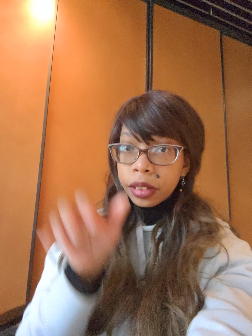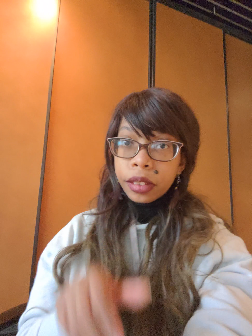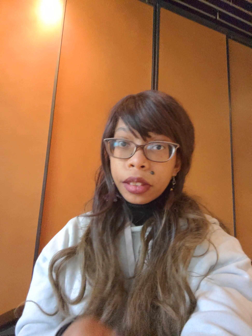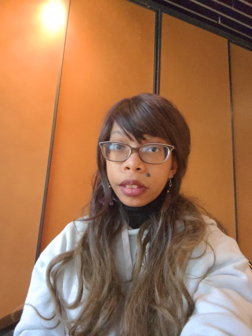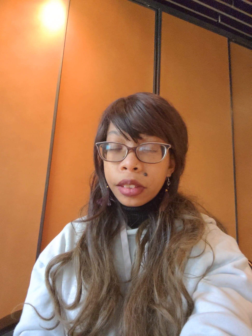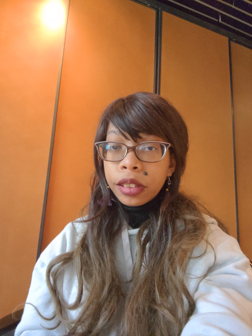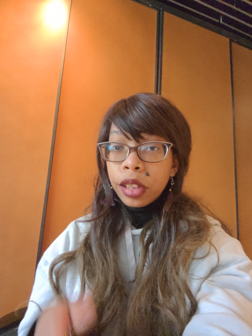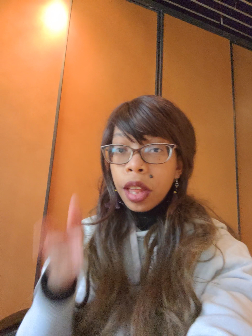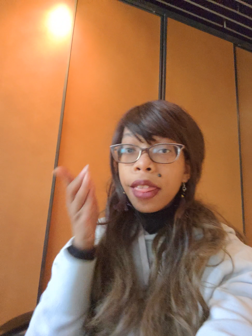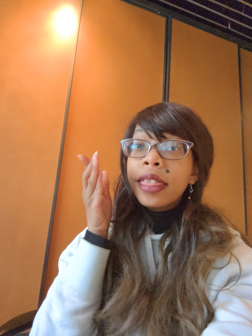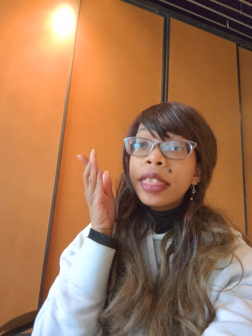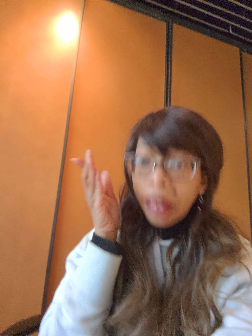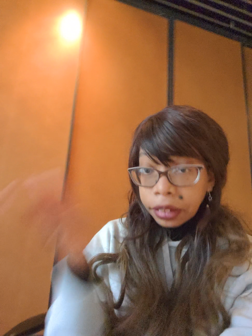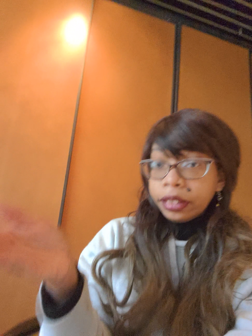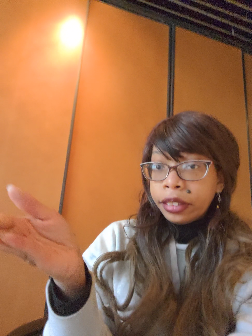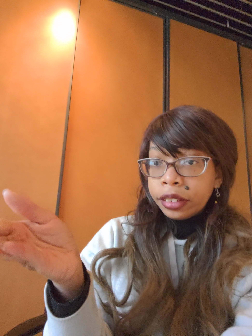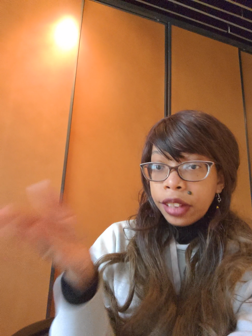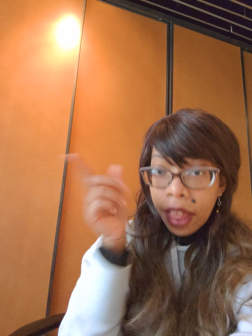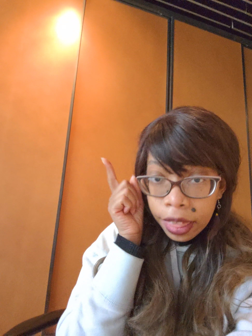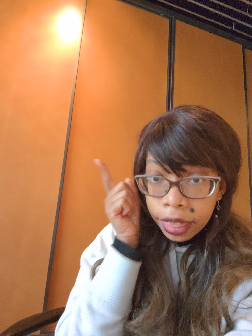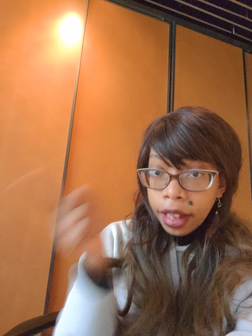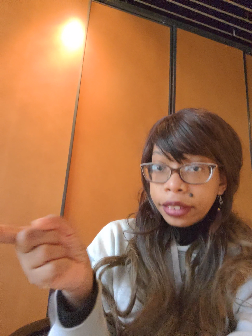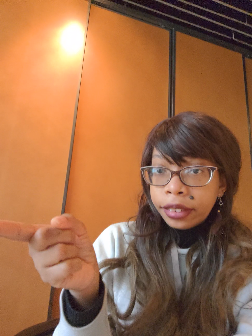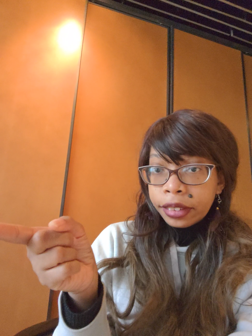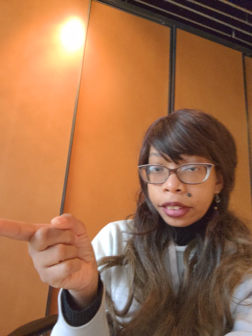there